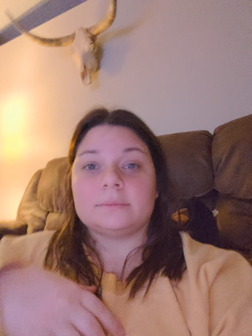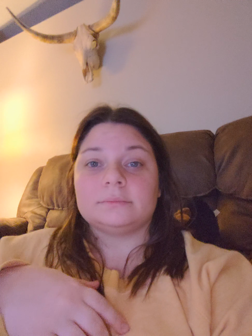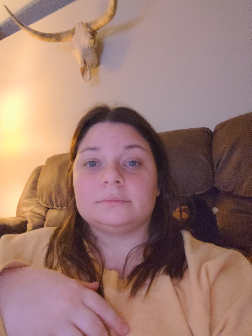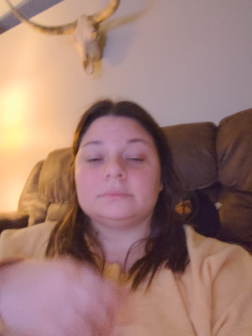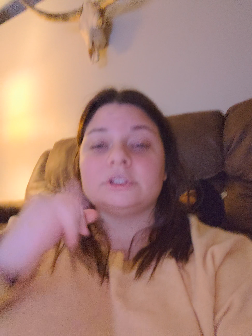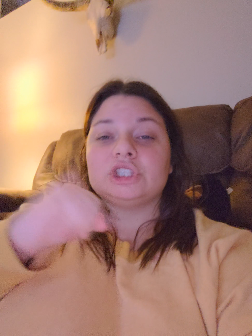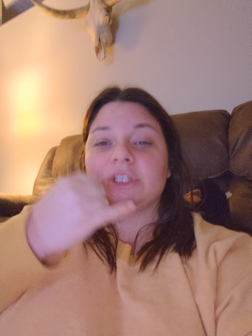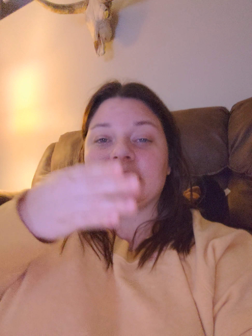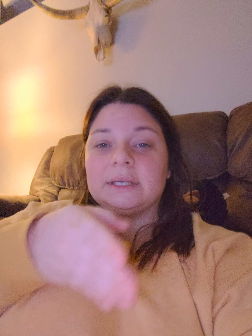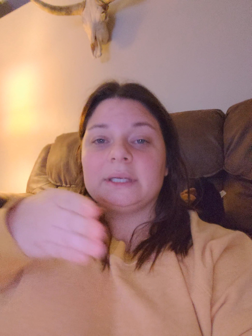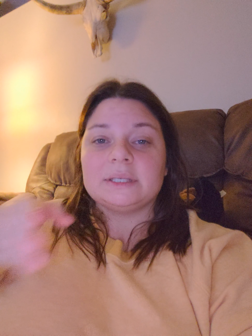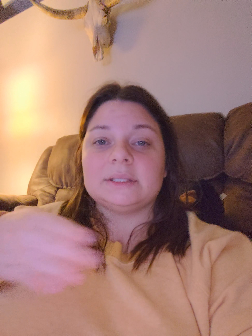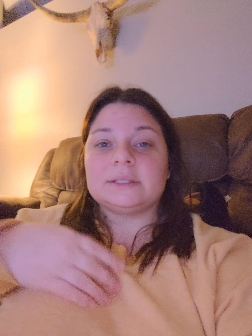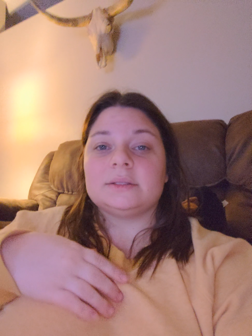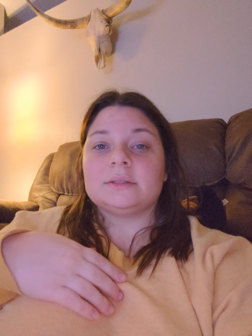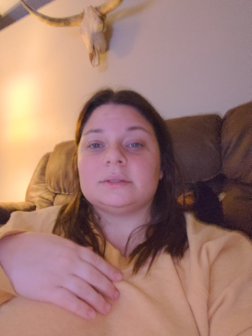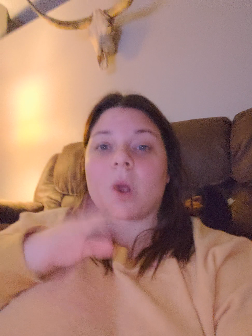jeans